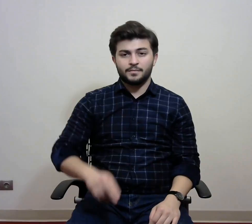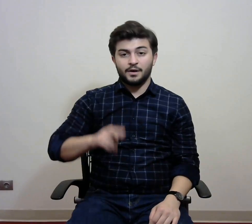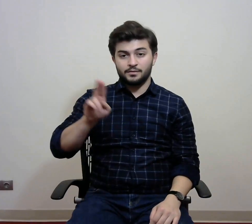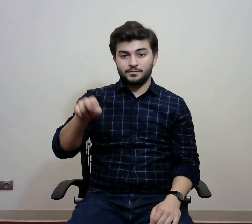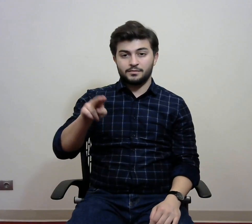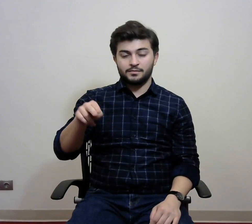D